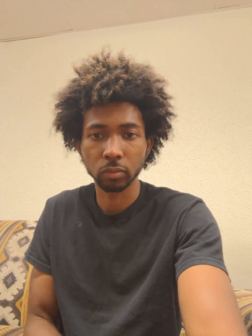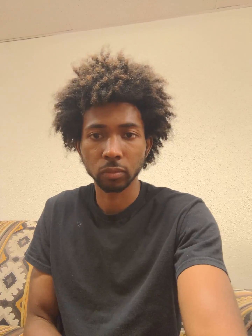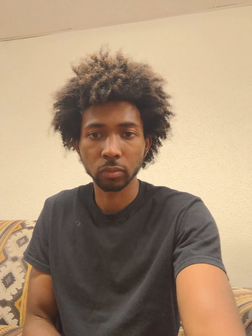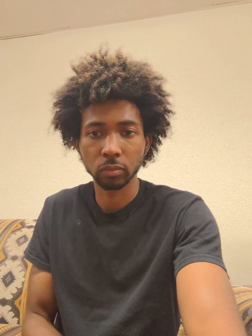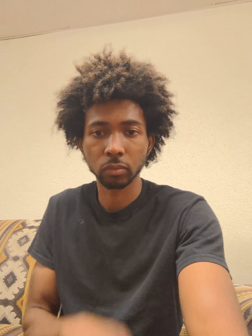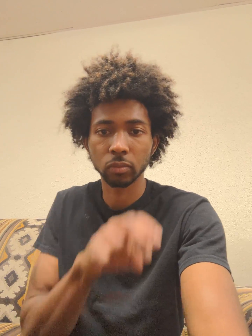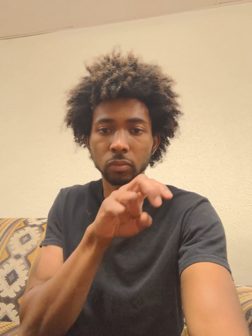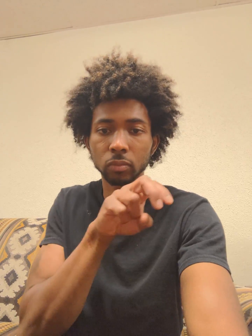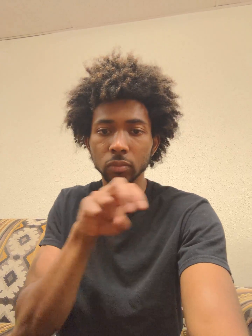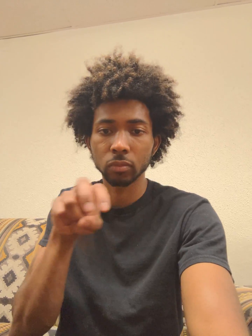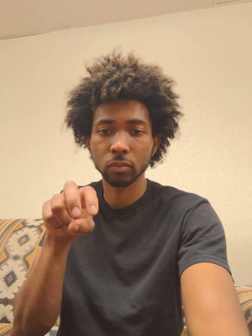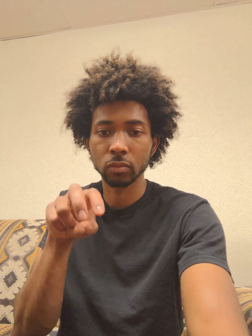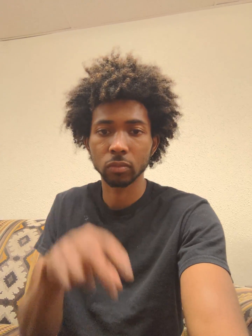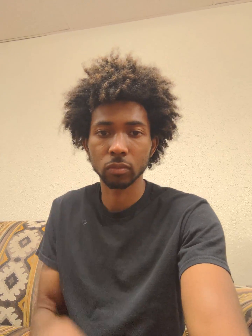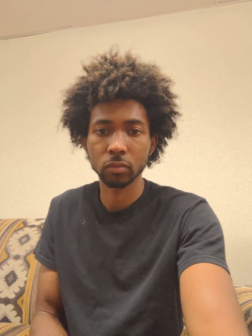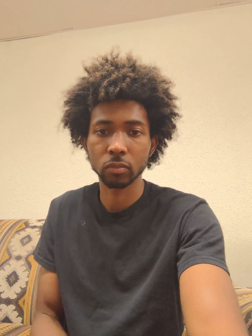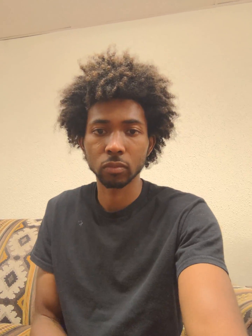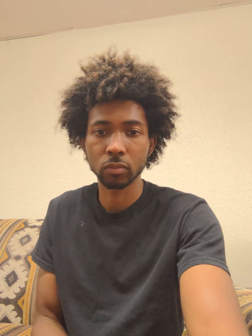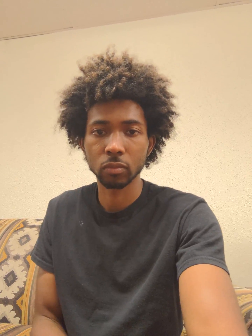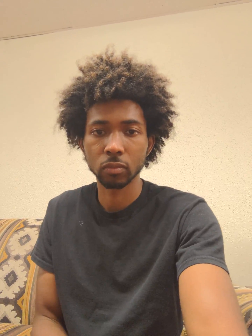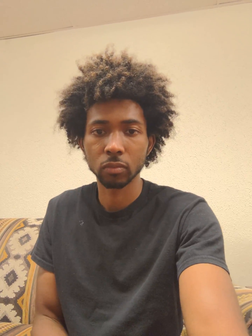bench